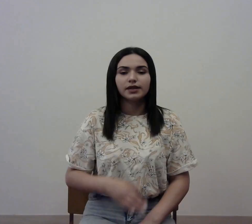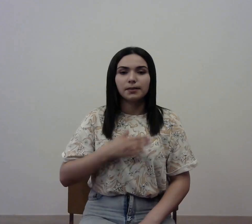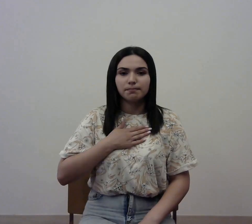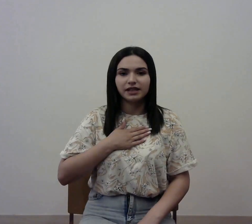mən